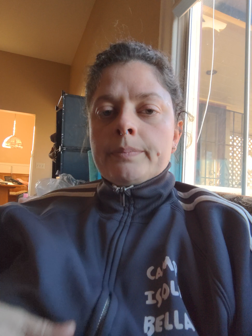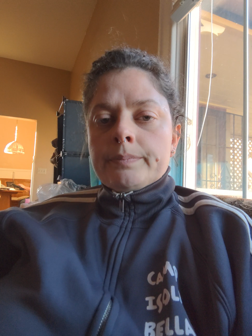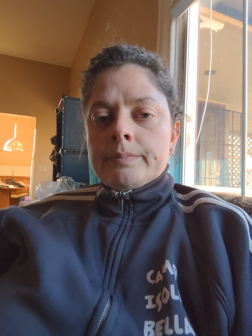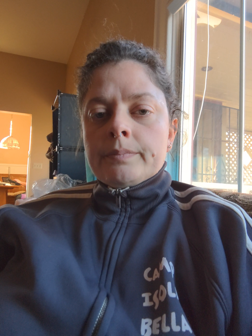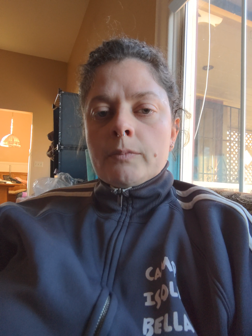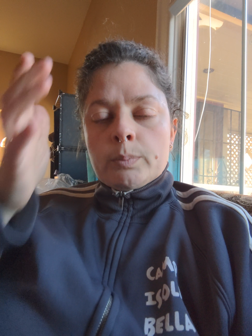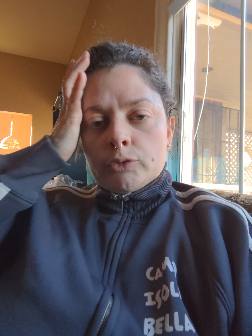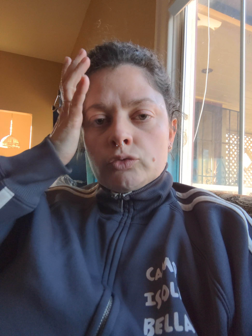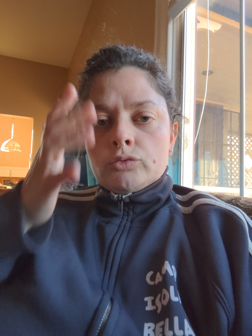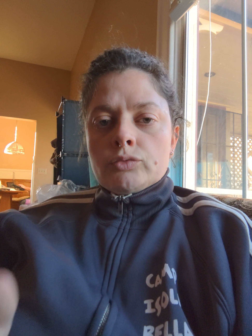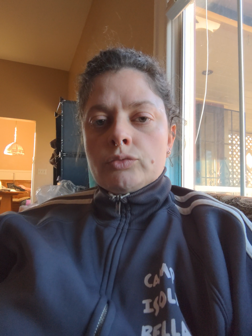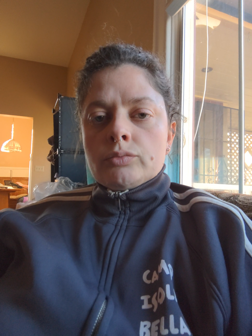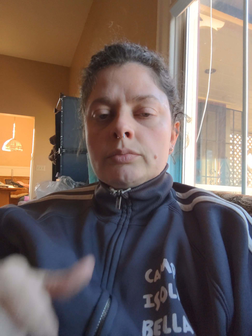garbage